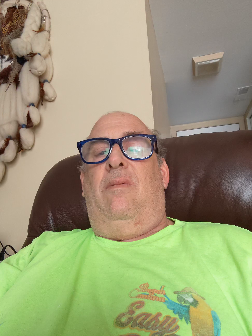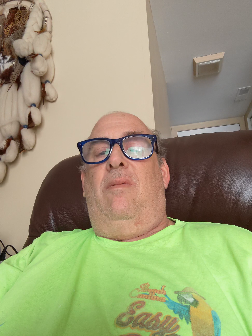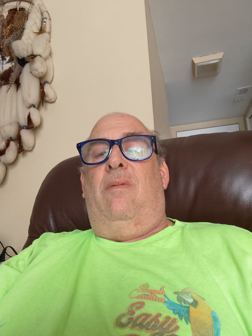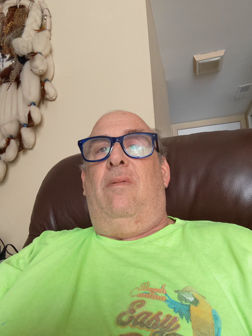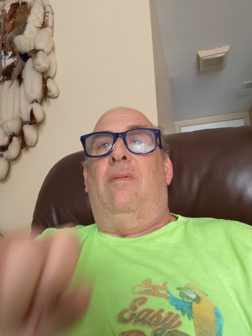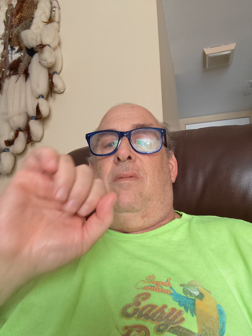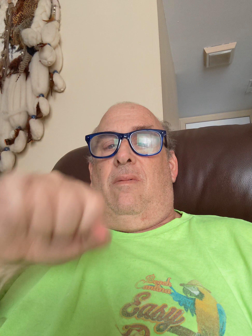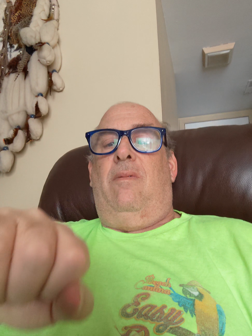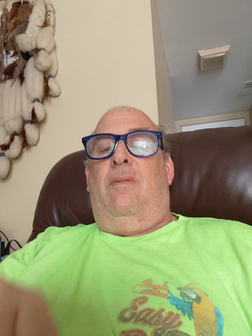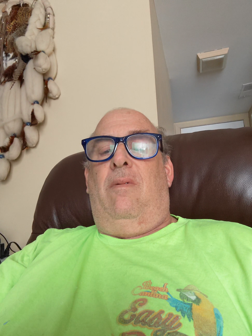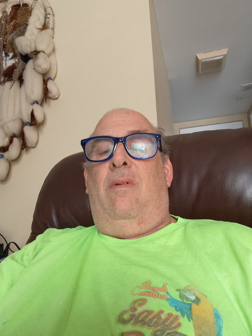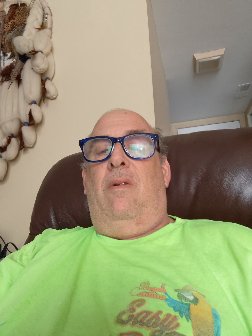yes